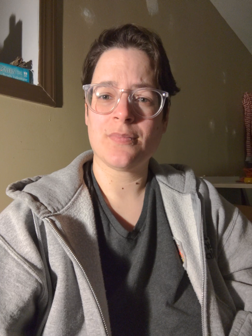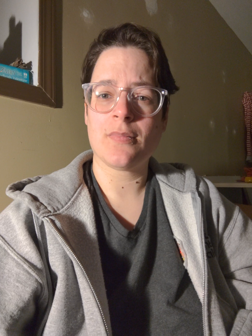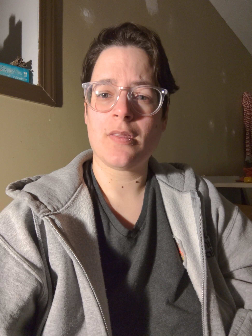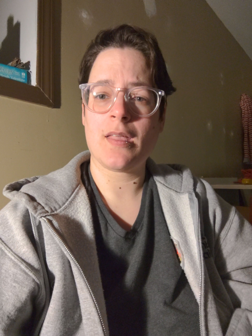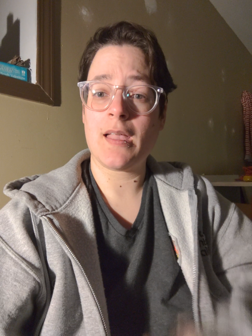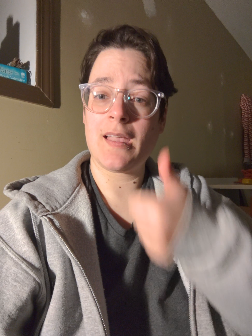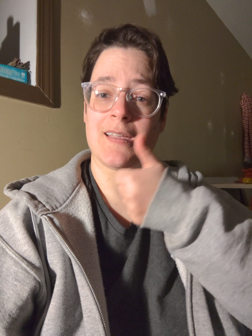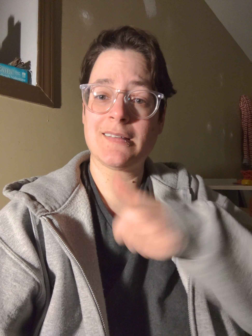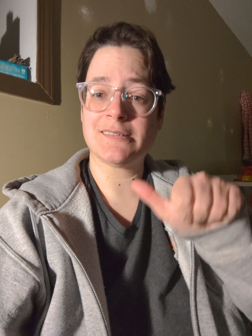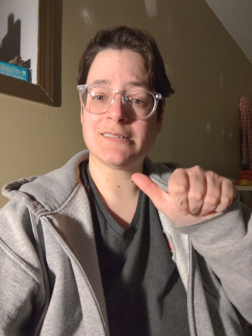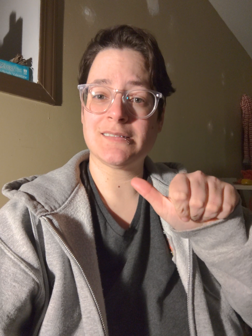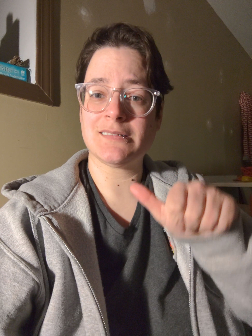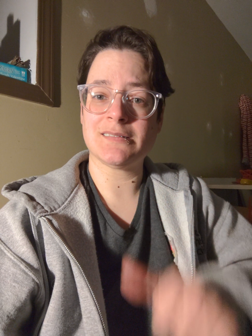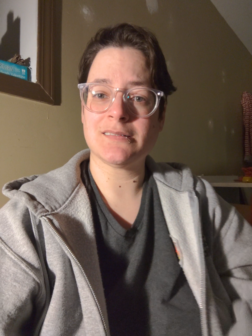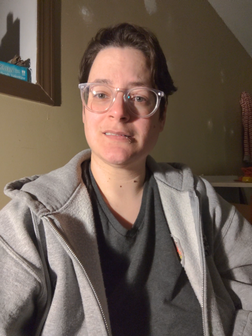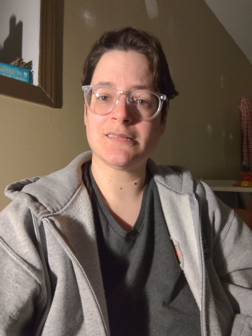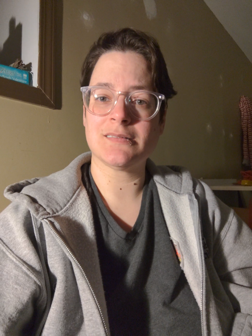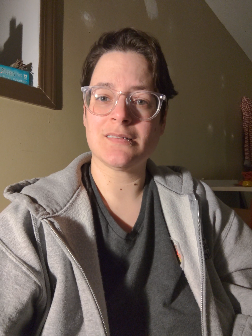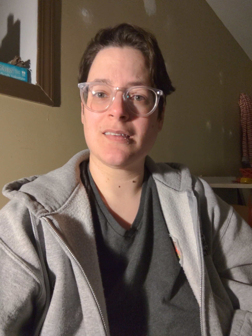any